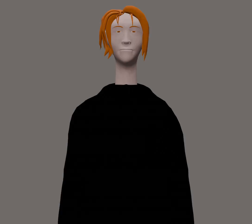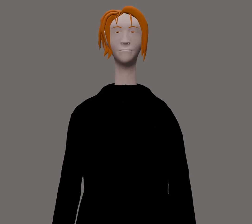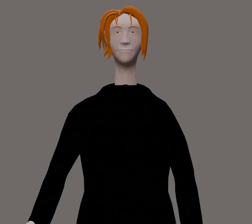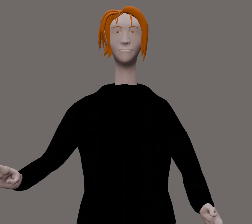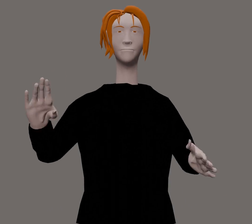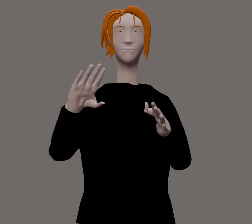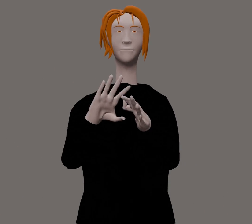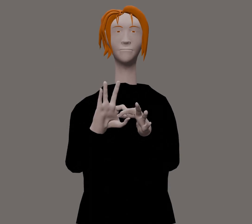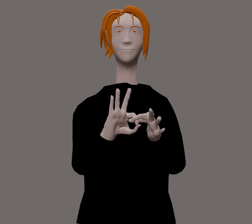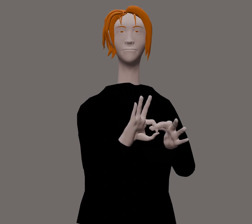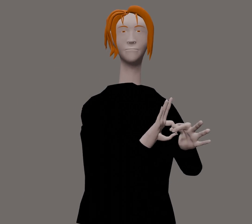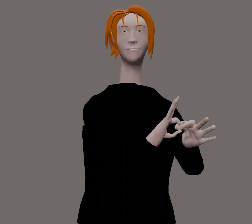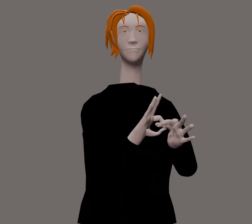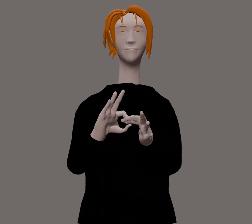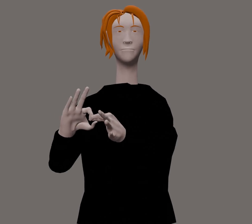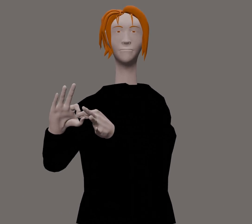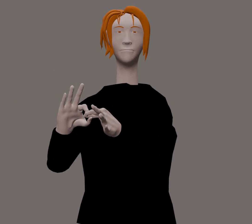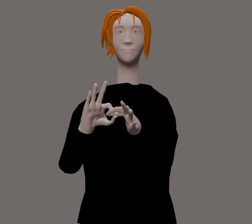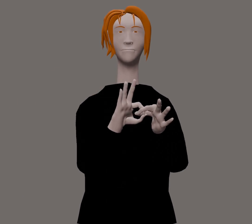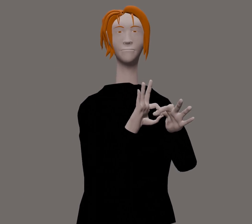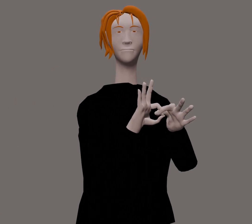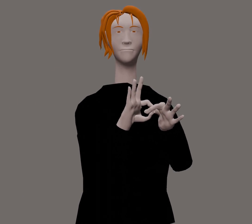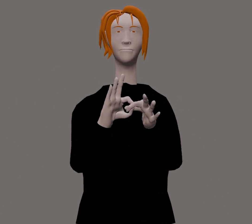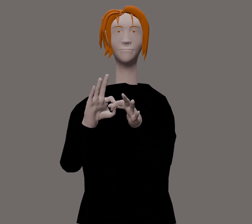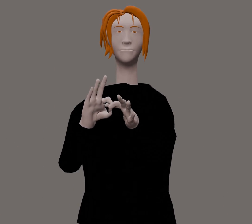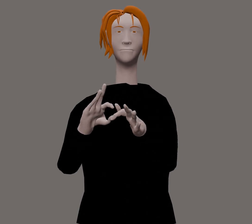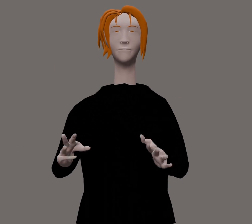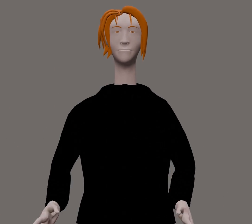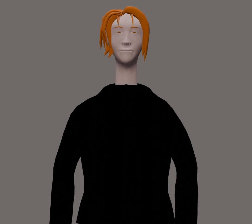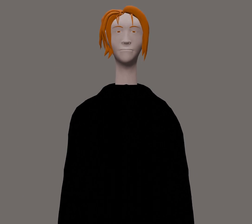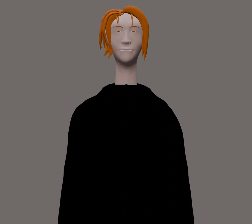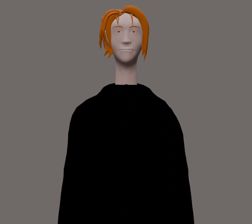Bond